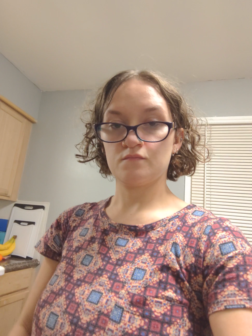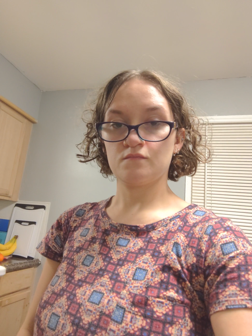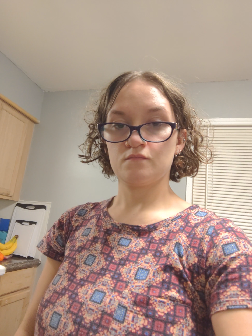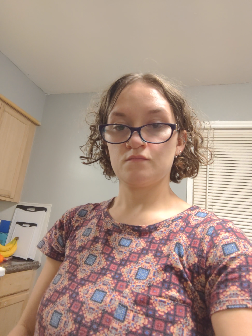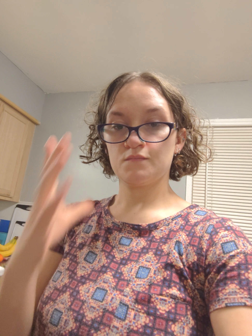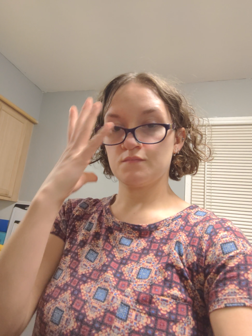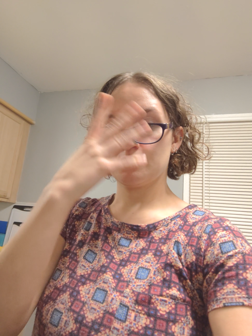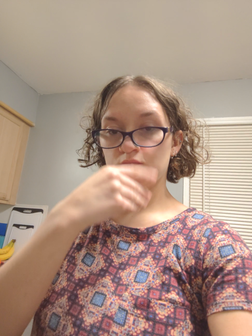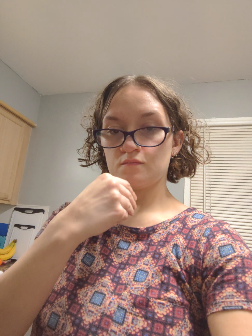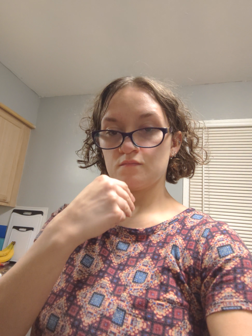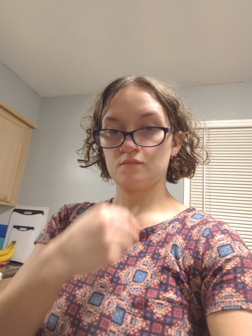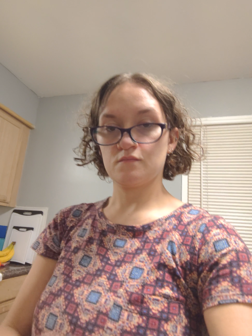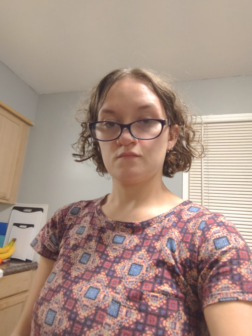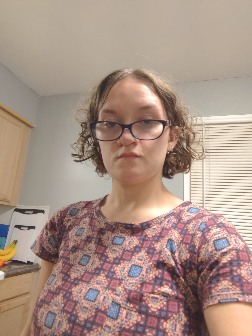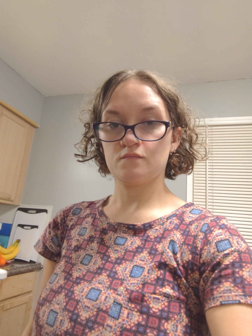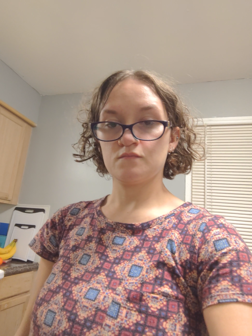pretty